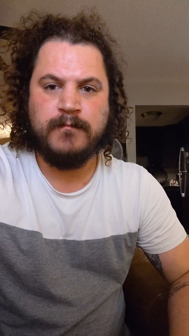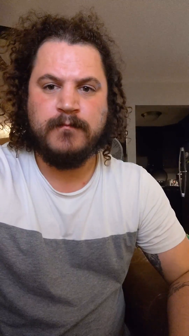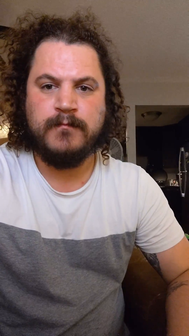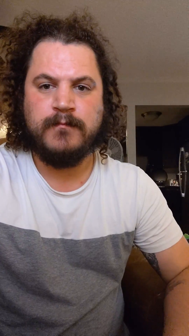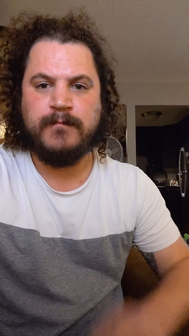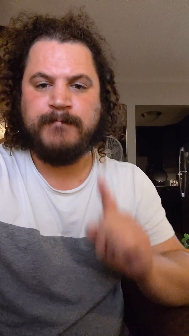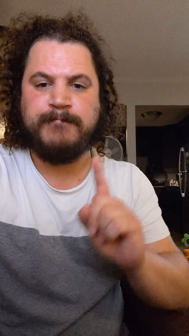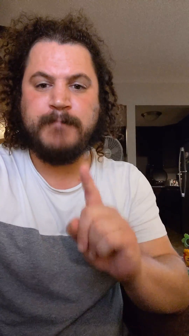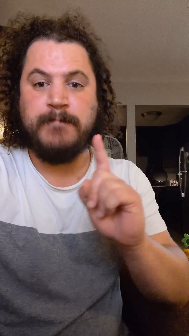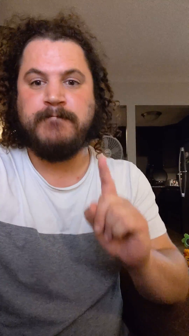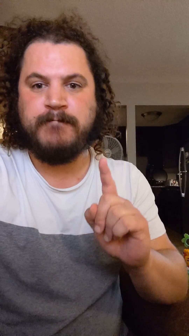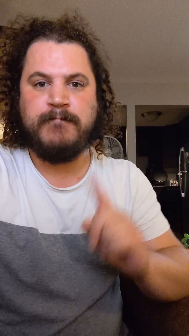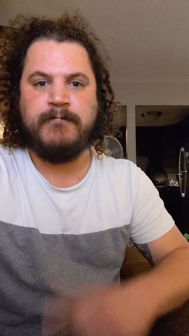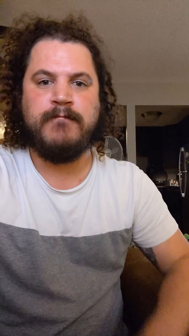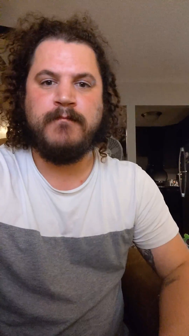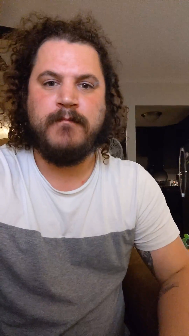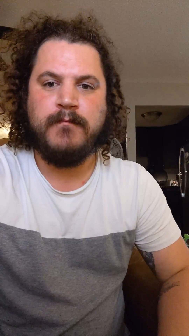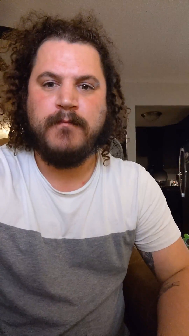bump